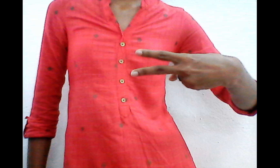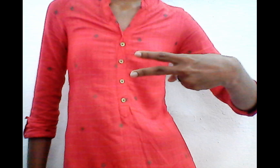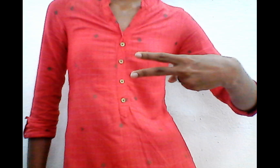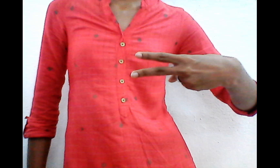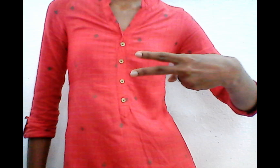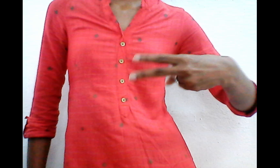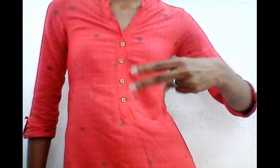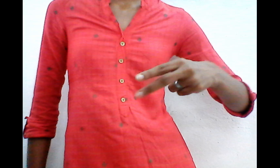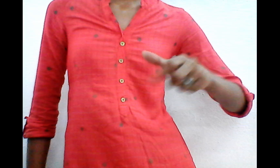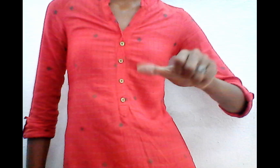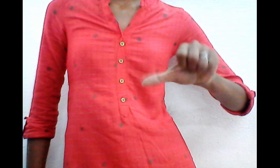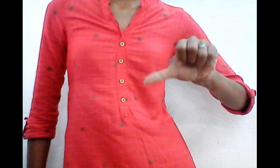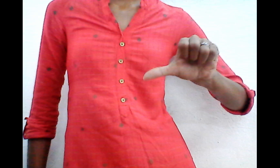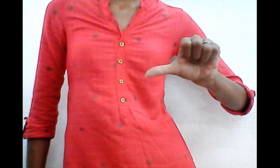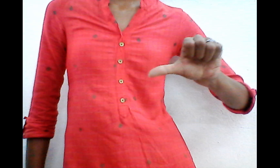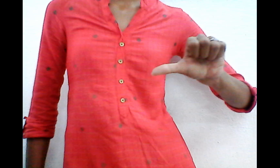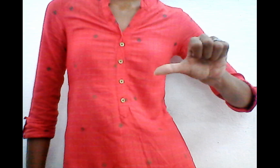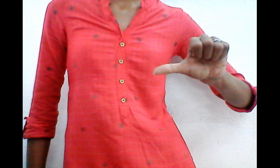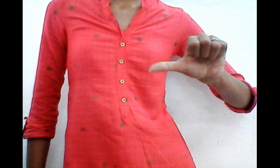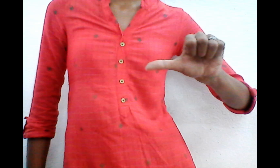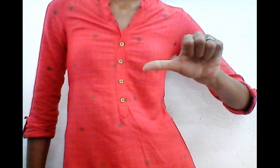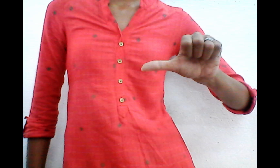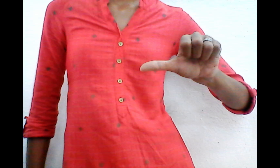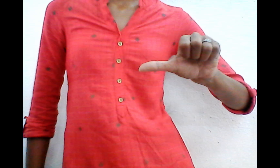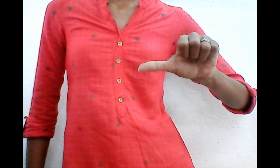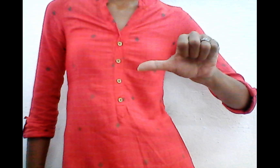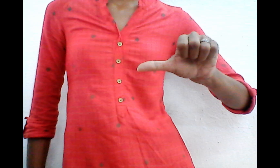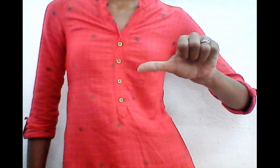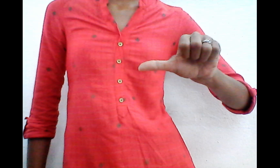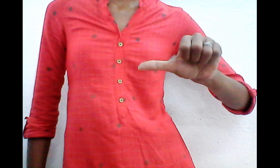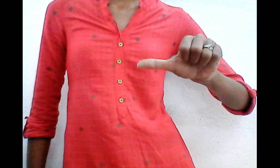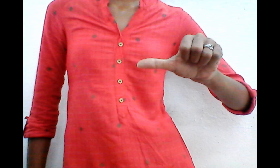ഐ